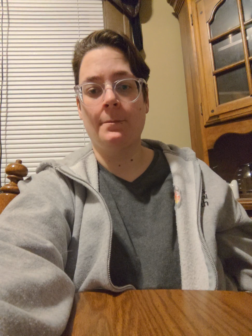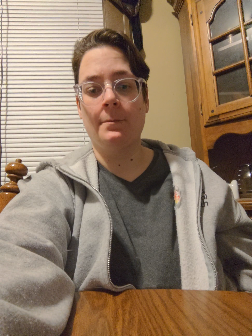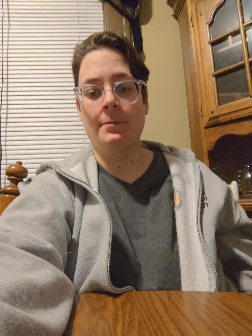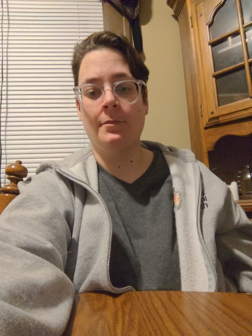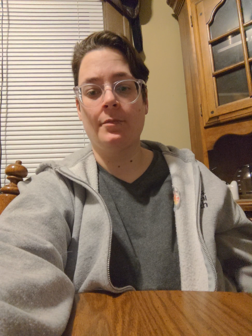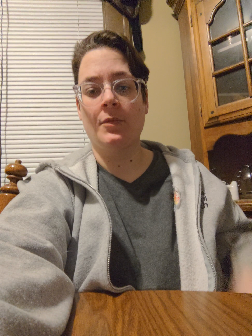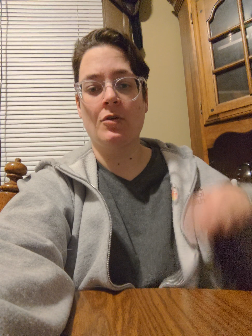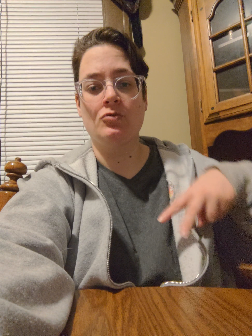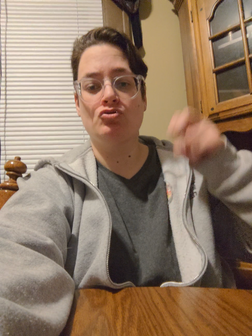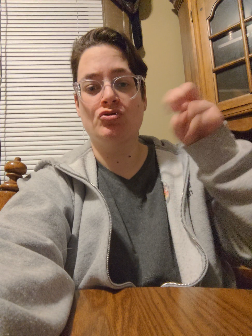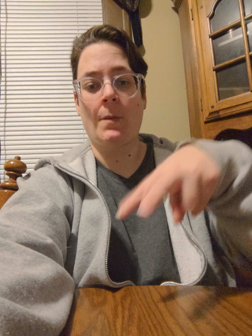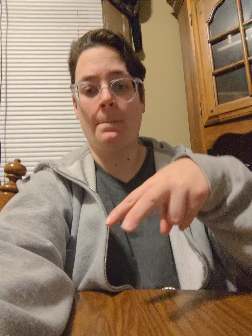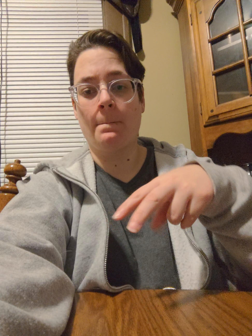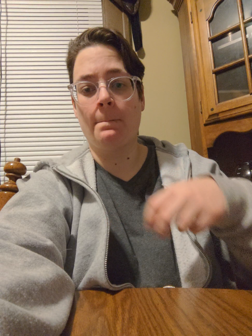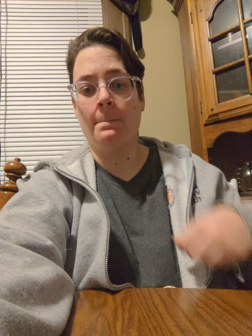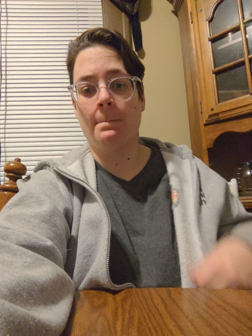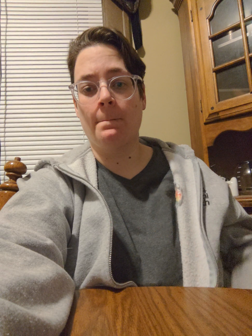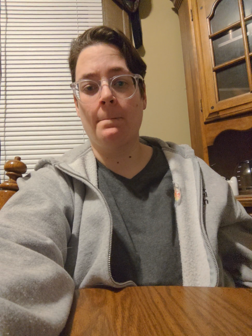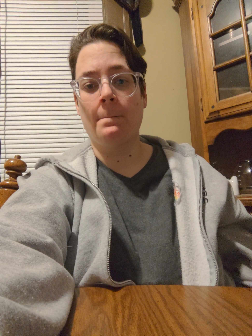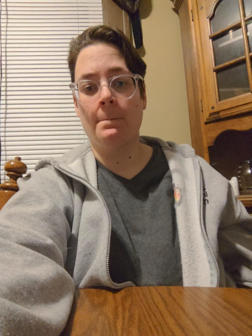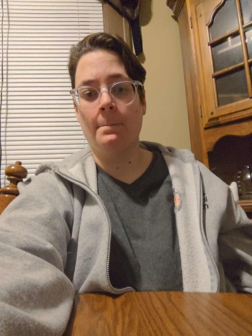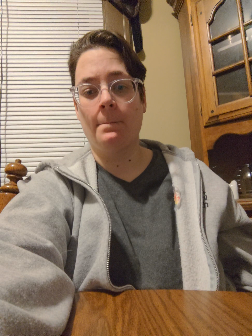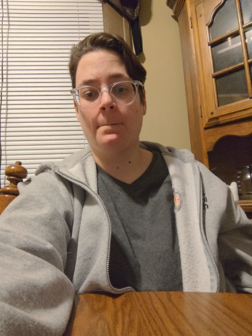jump